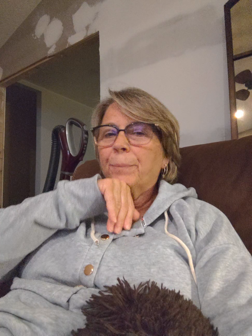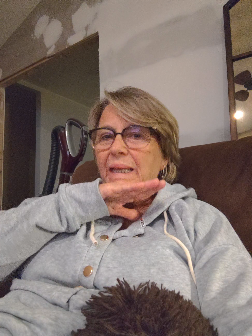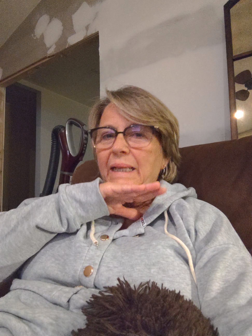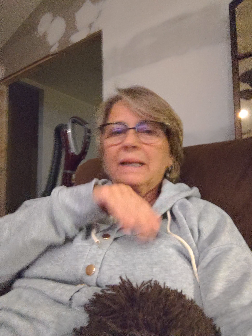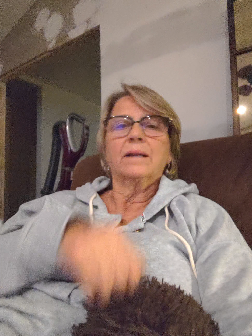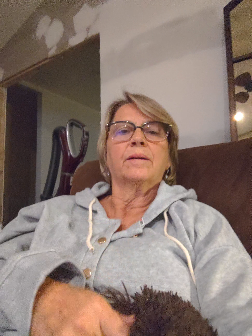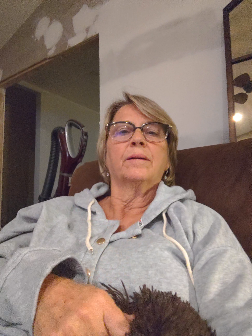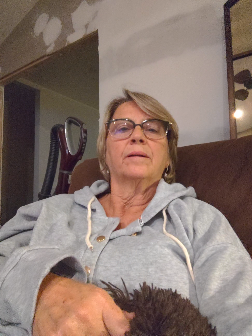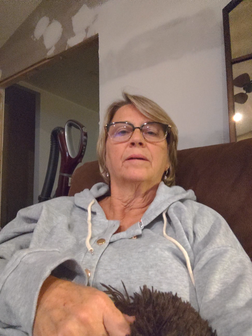pig